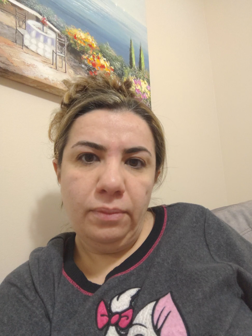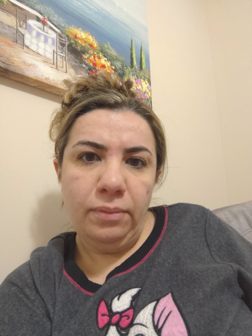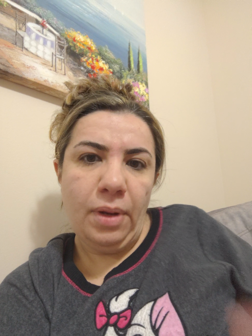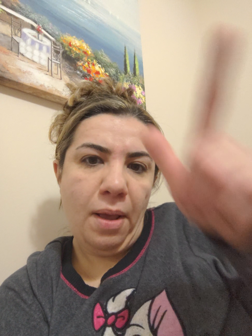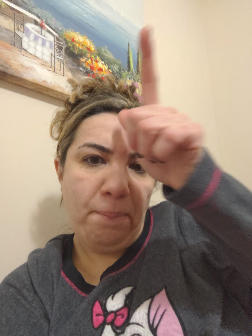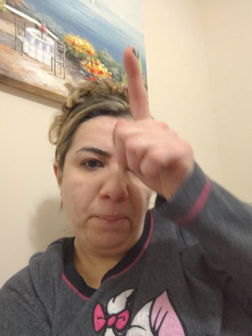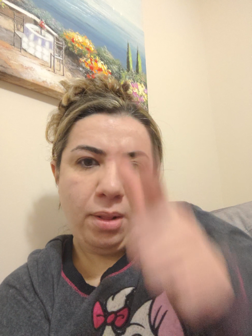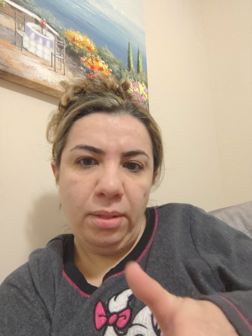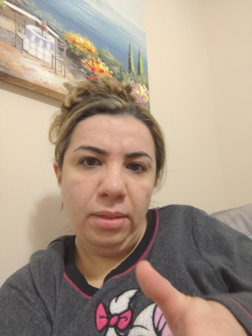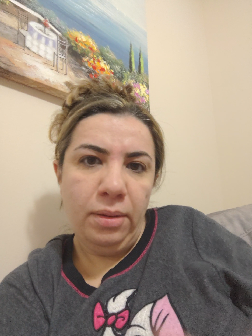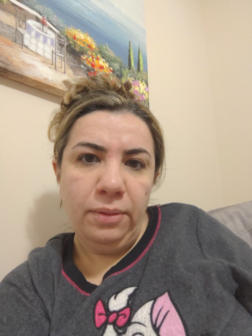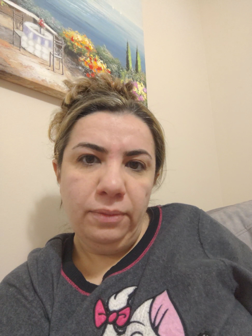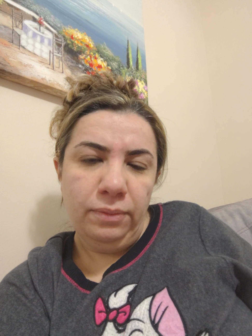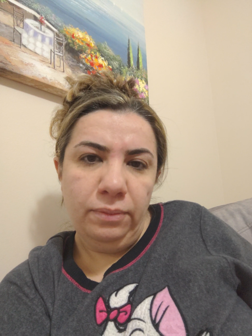brother